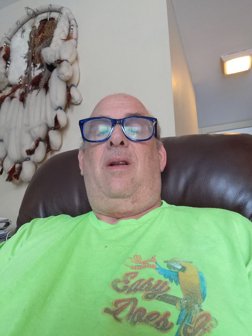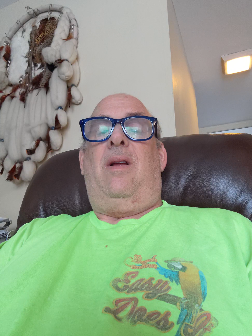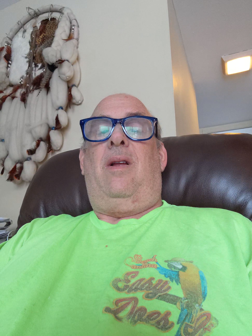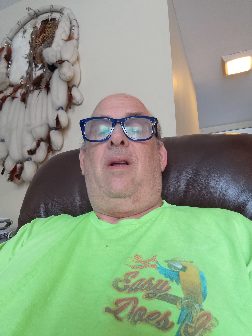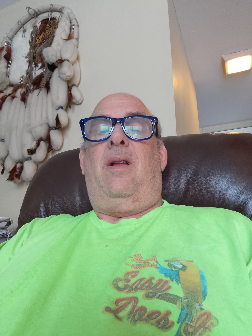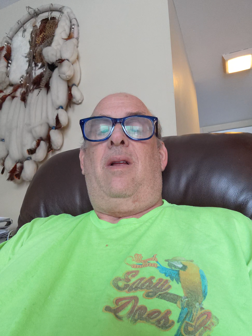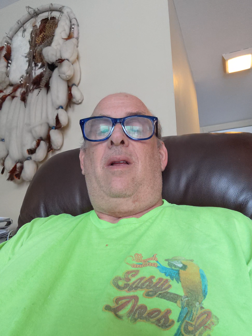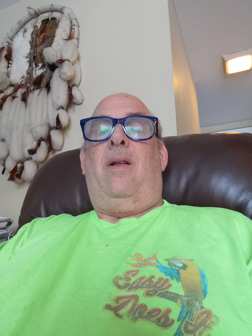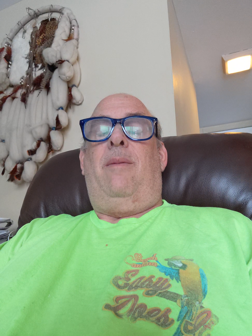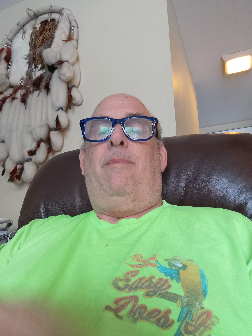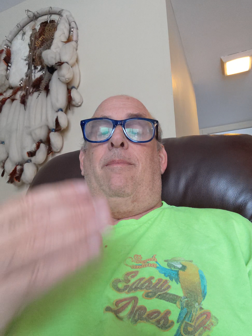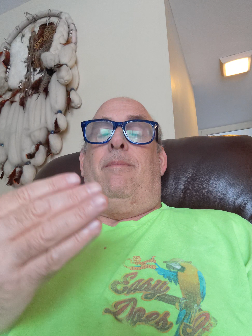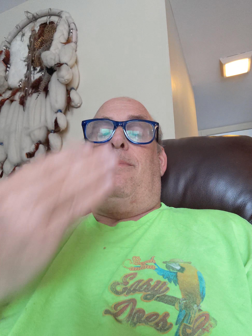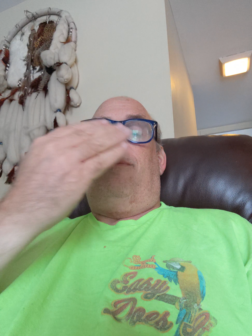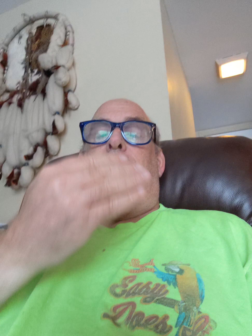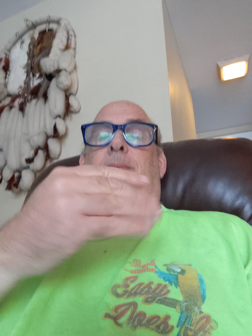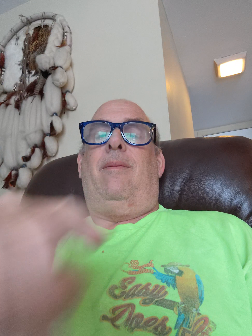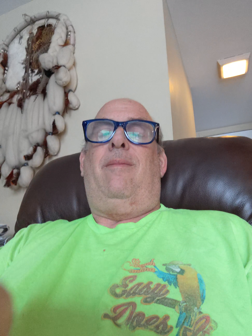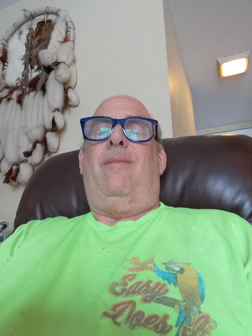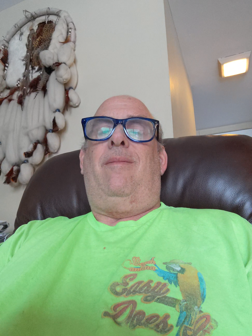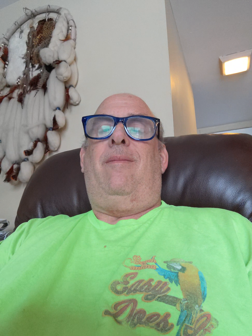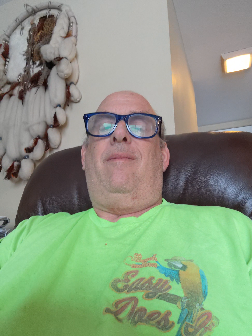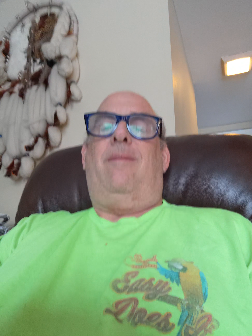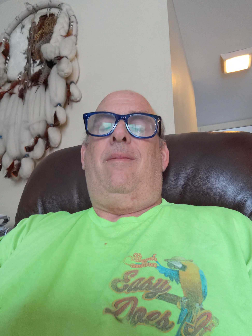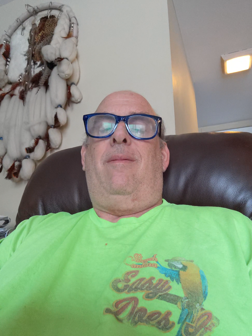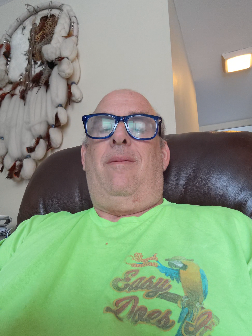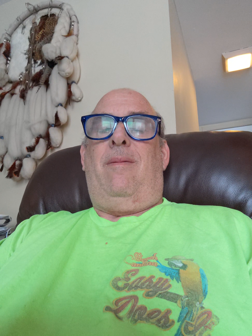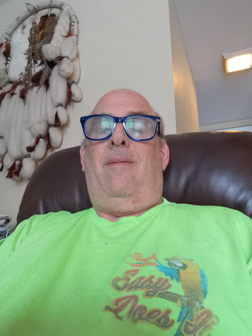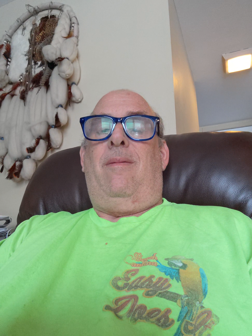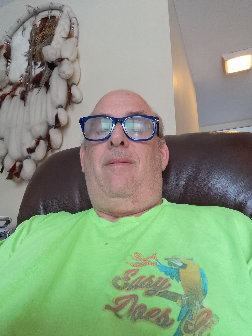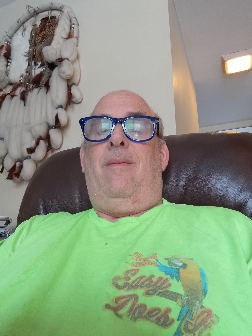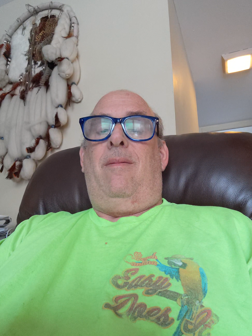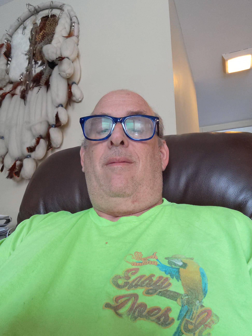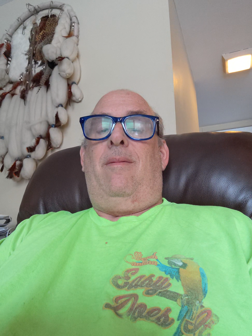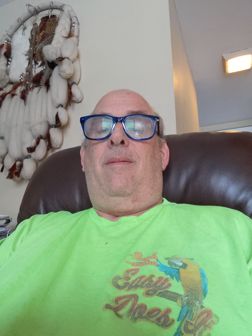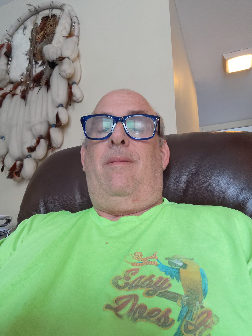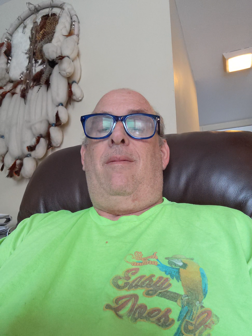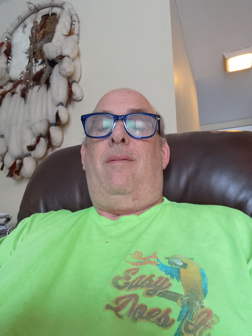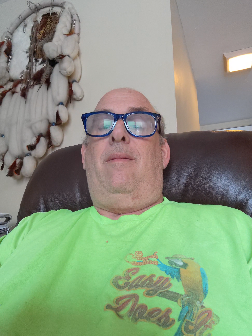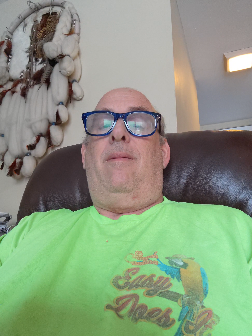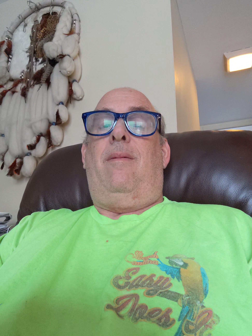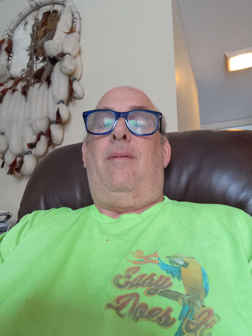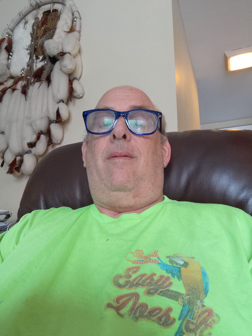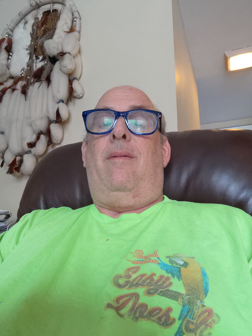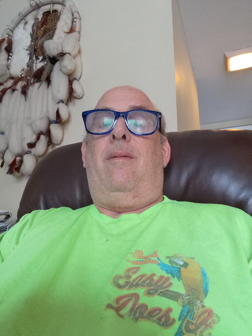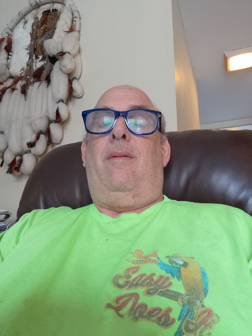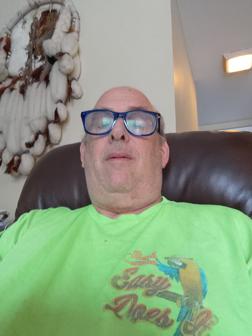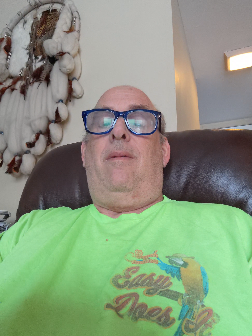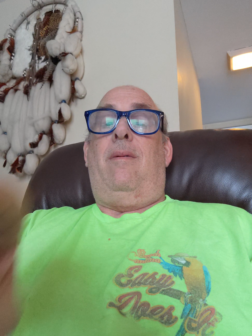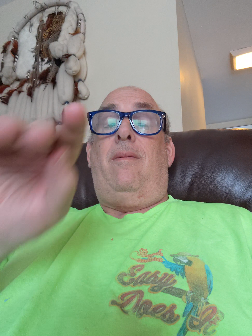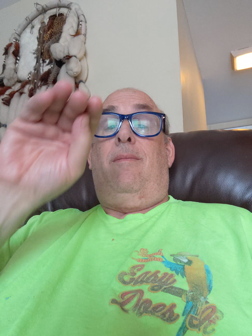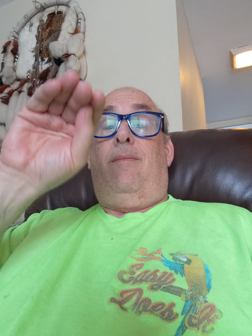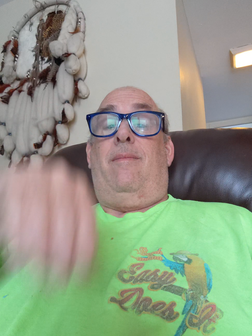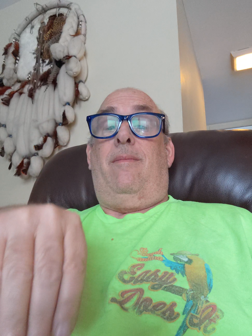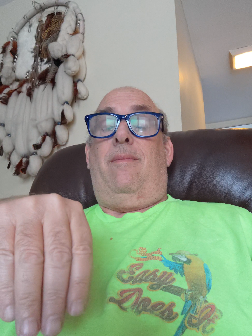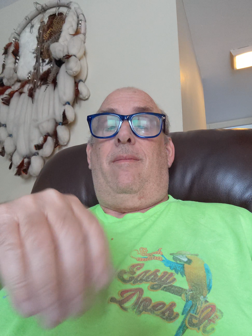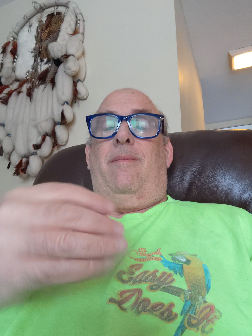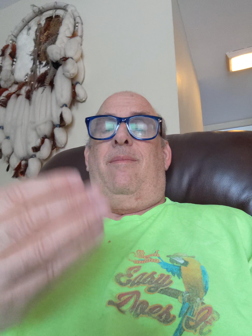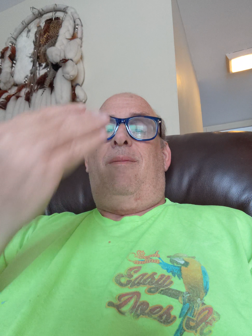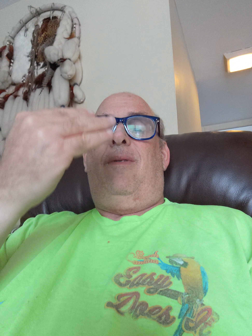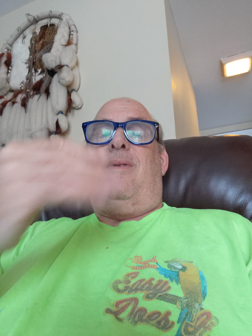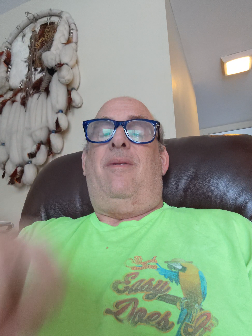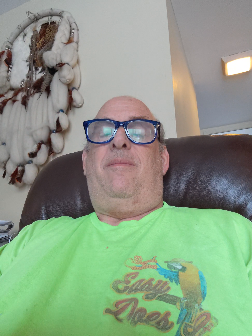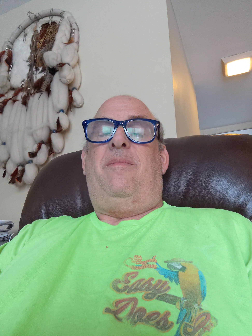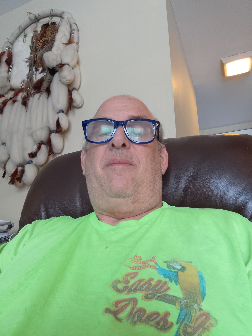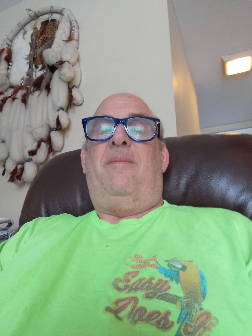mitten